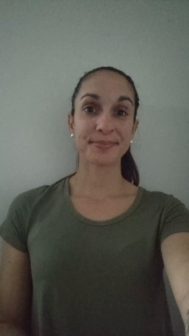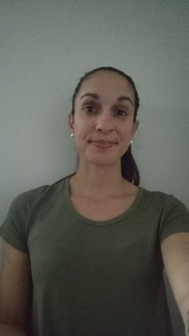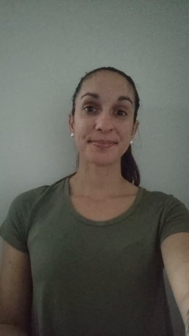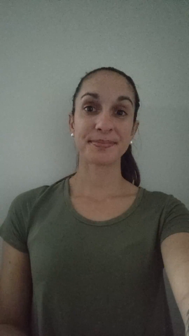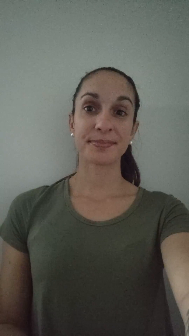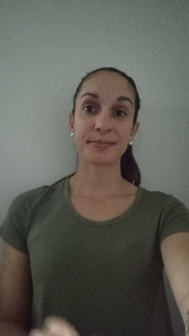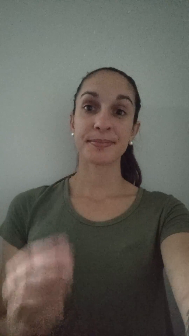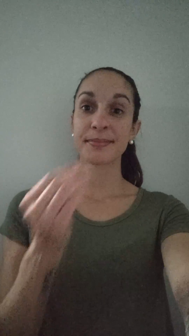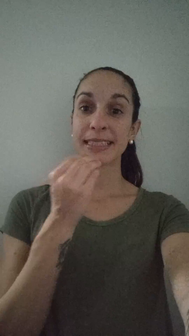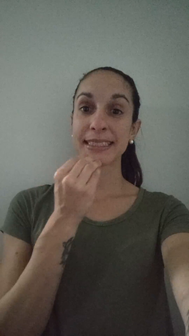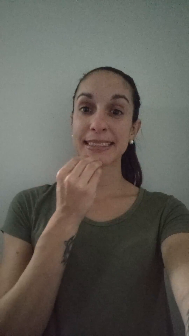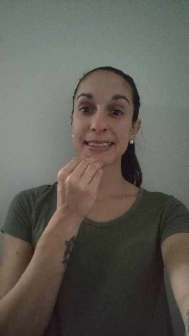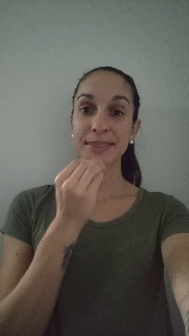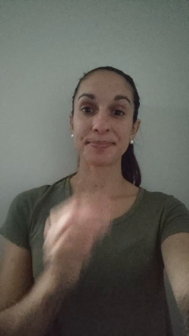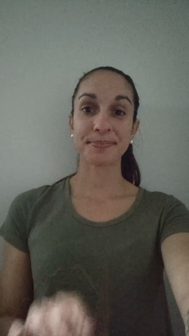eat